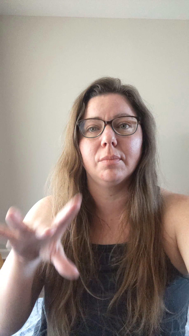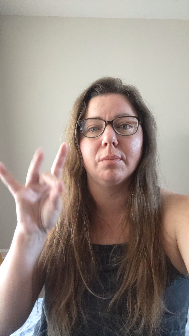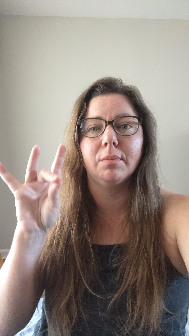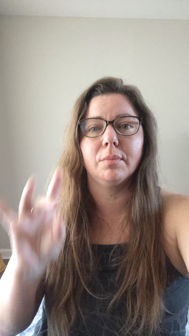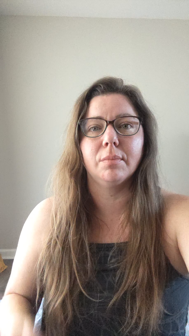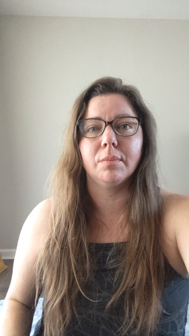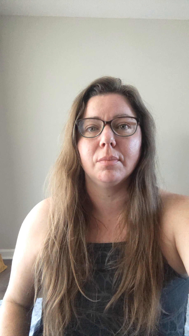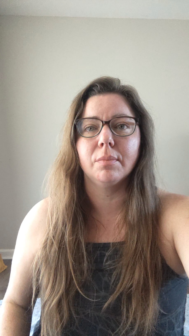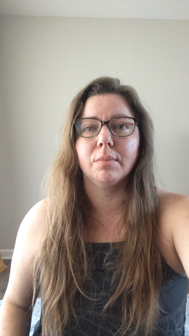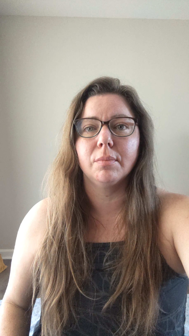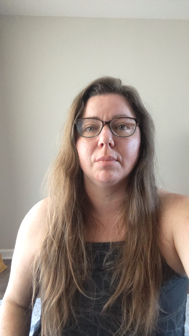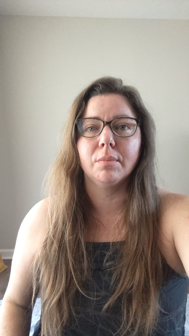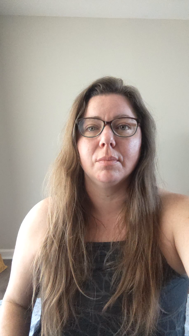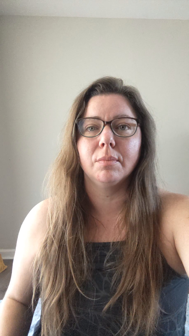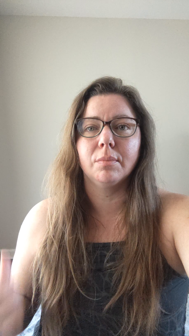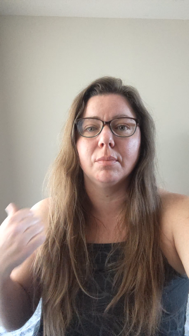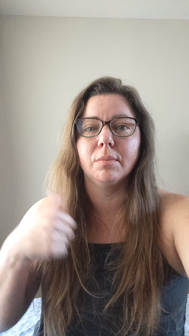coats